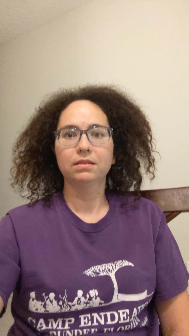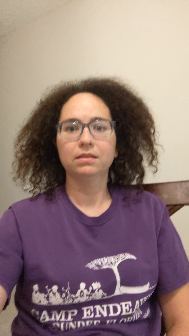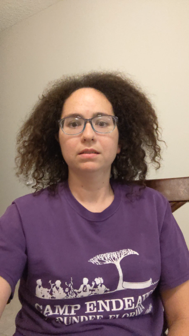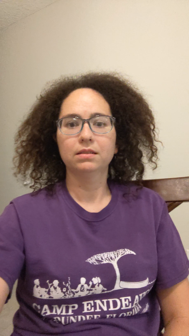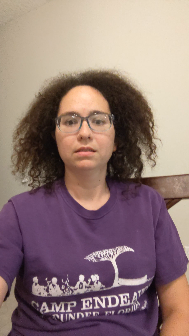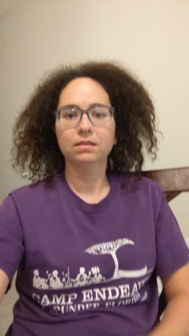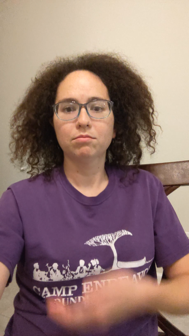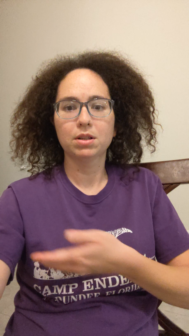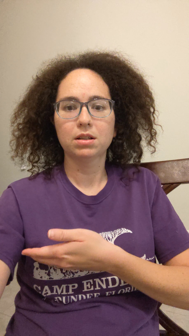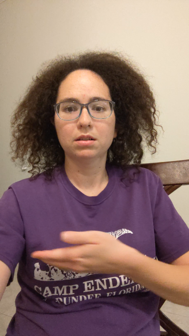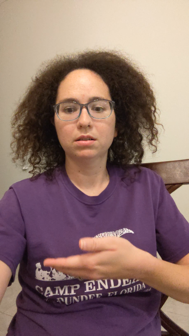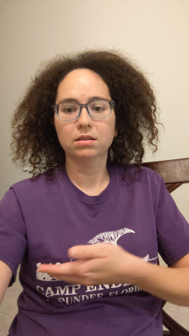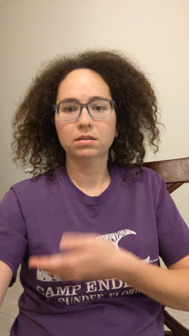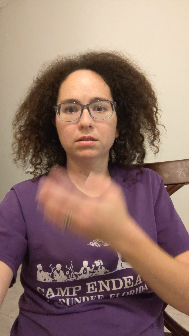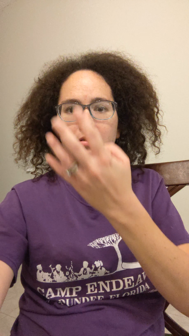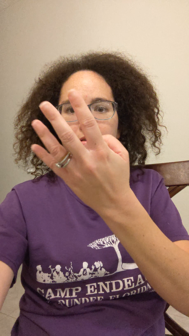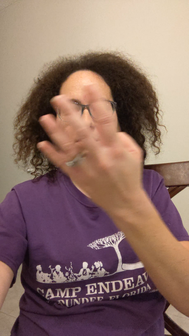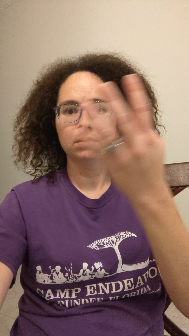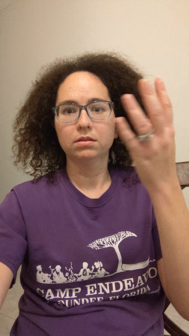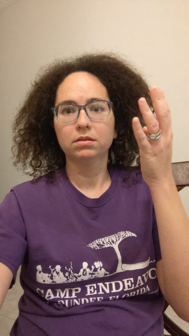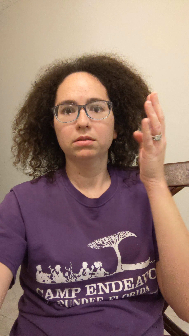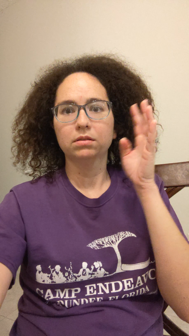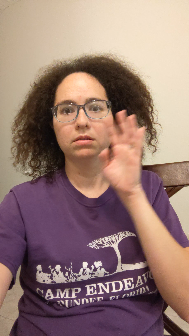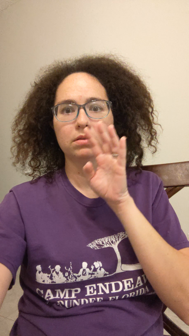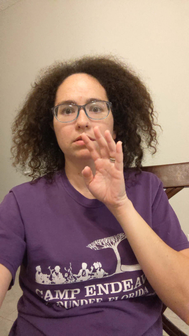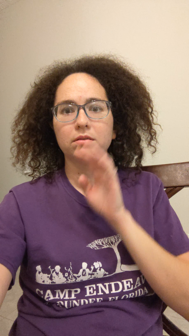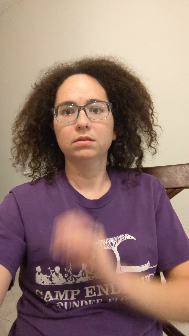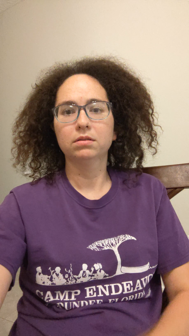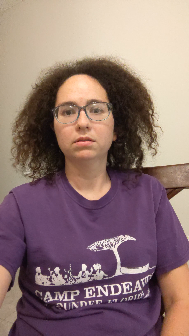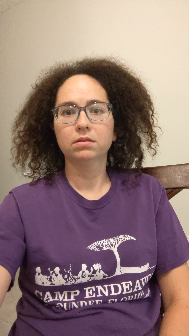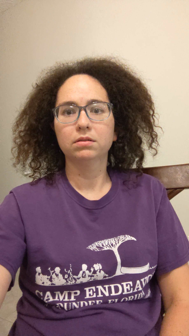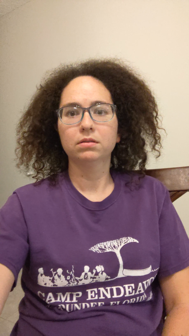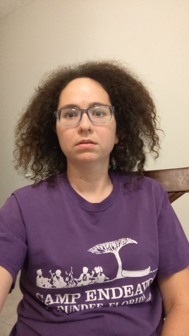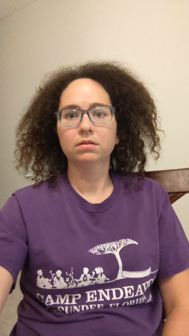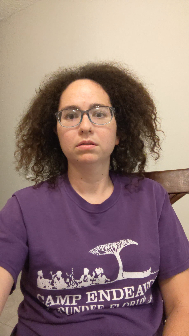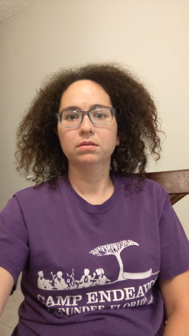crib